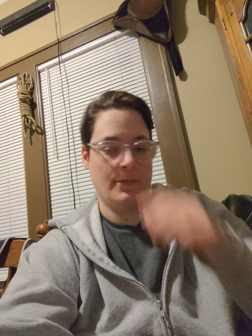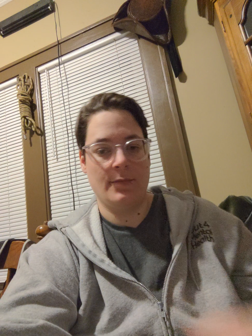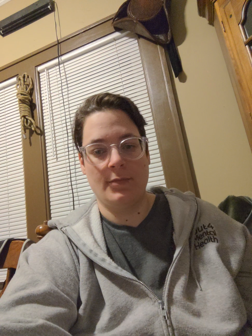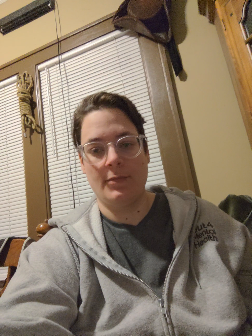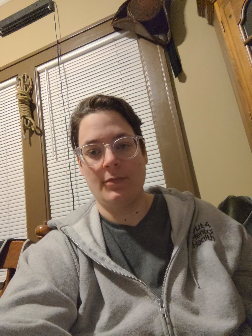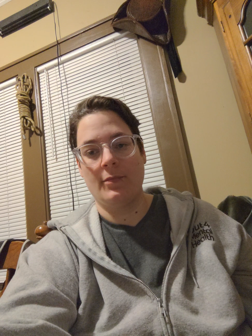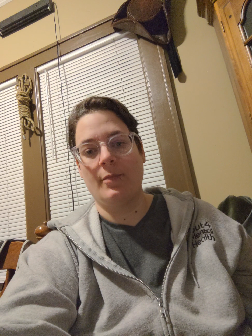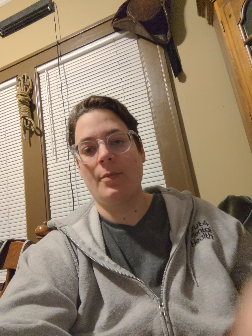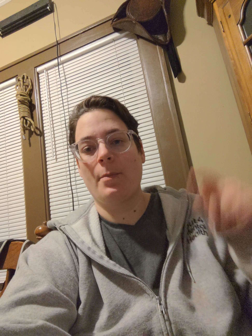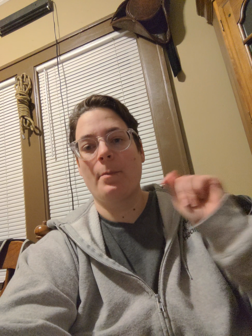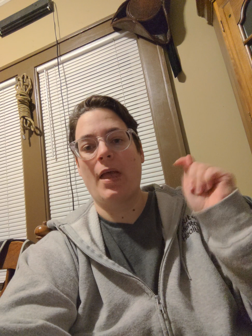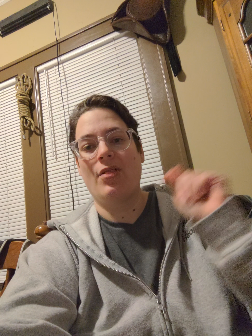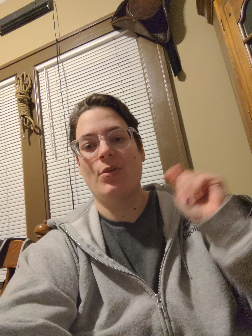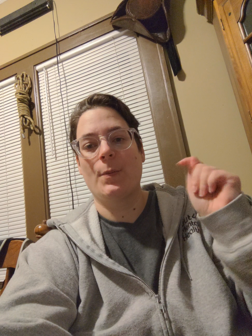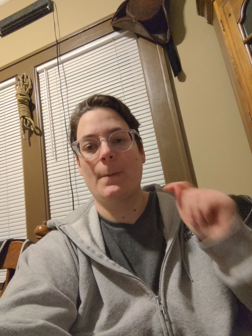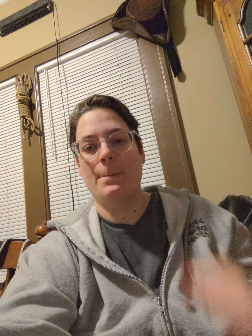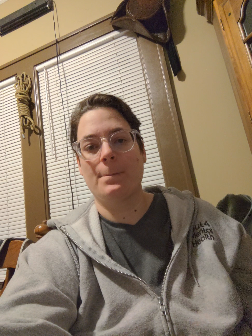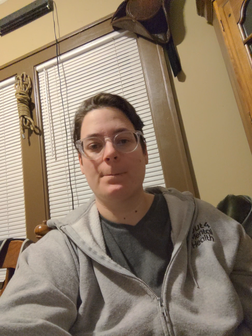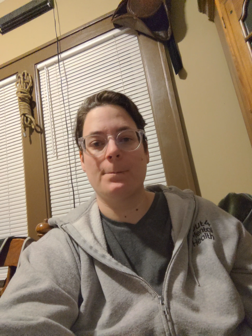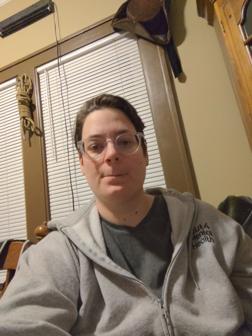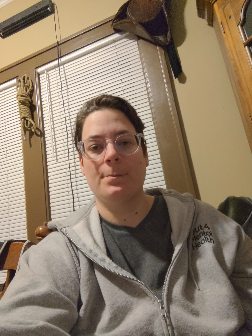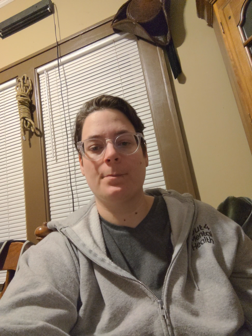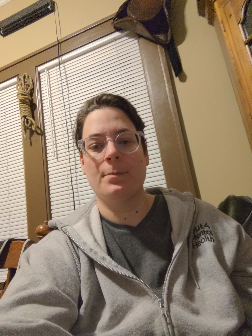potty